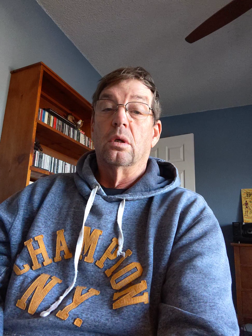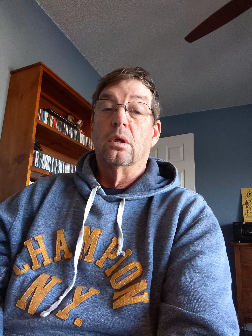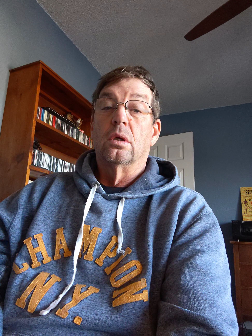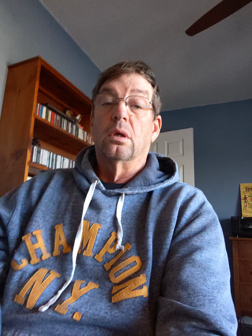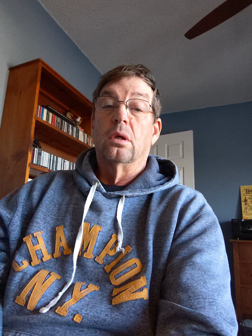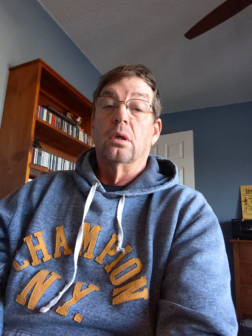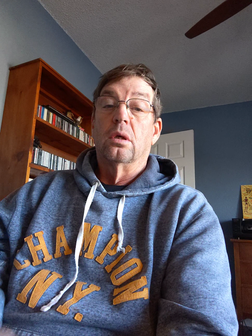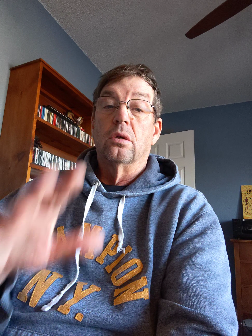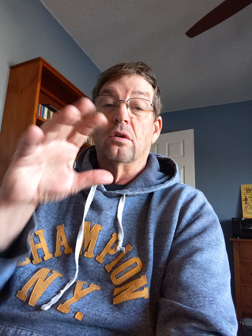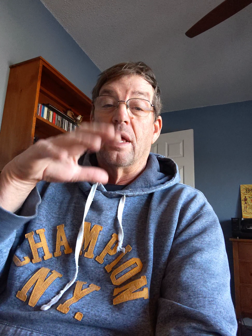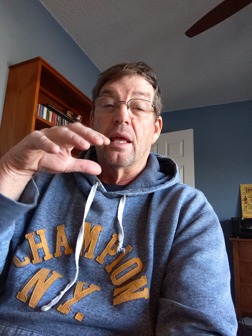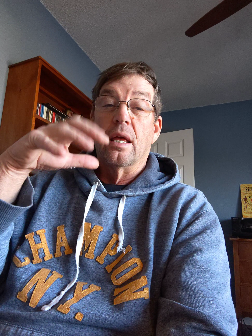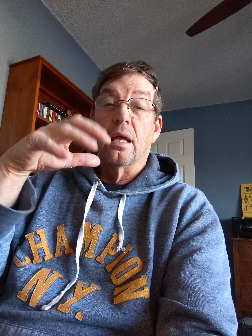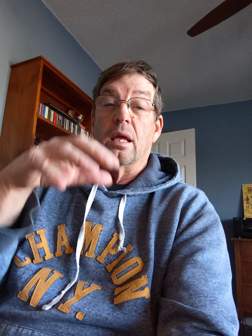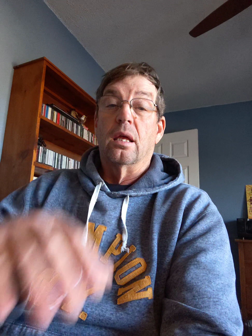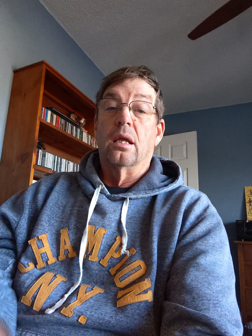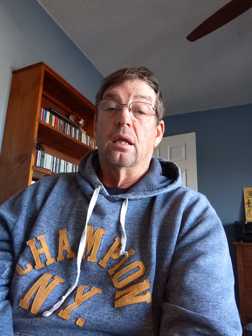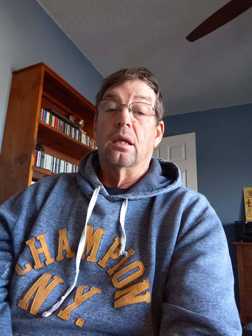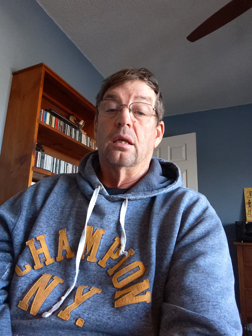rain